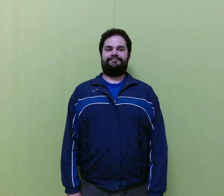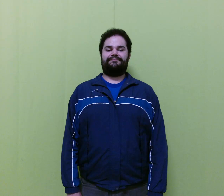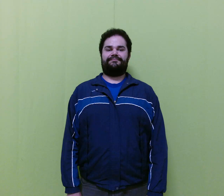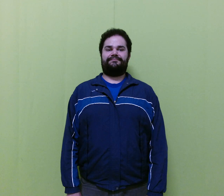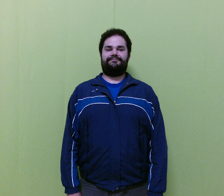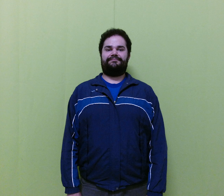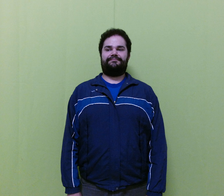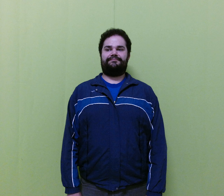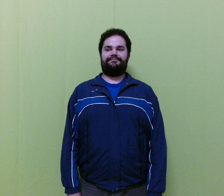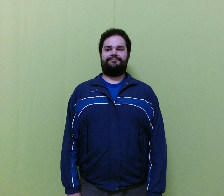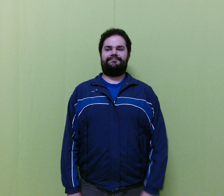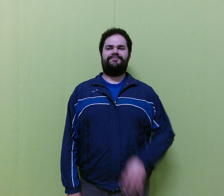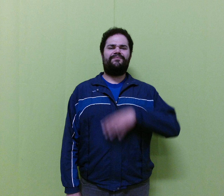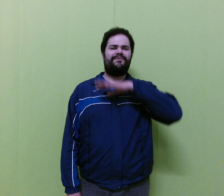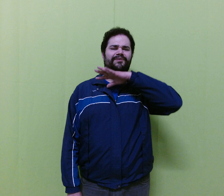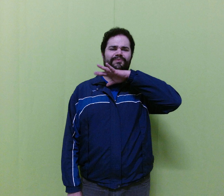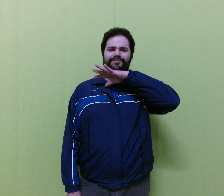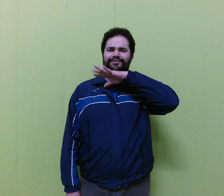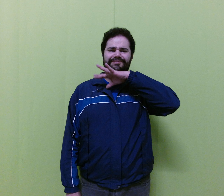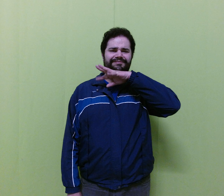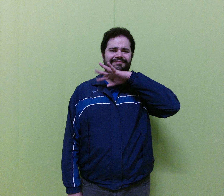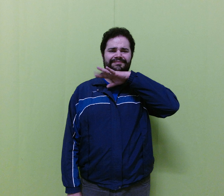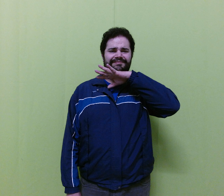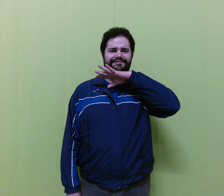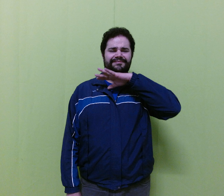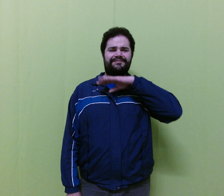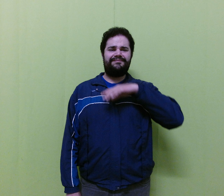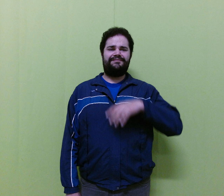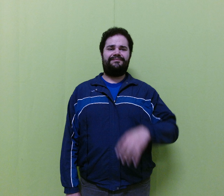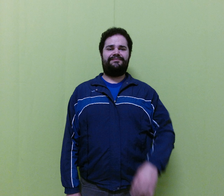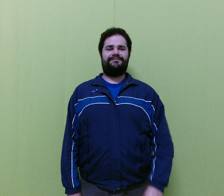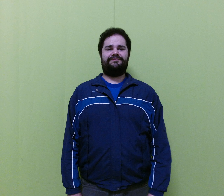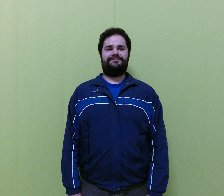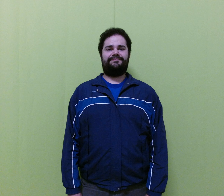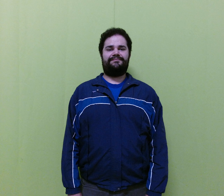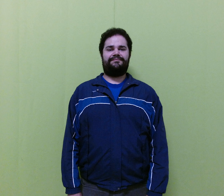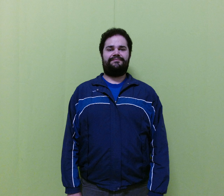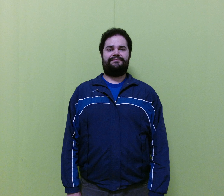ruim